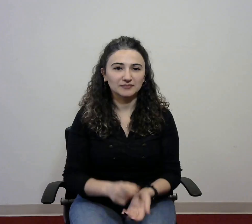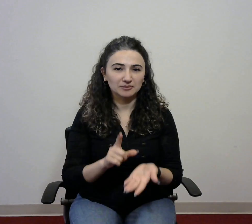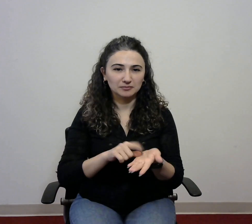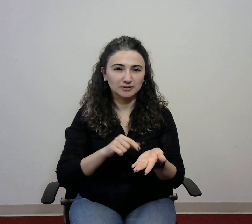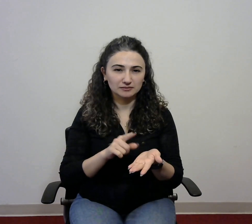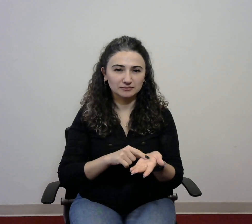pensiya